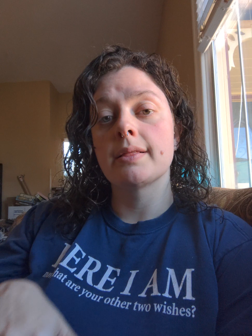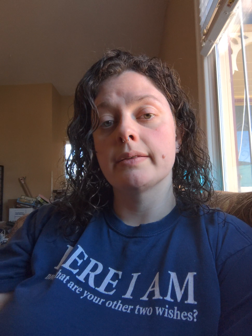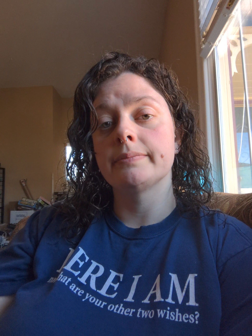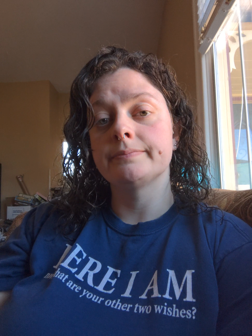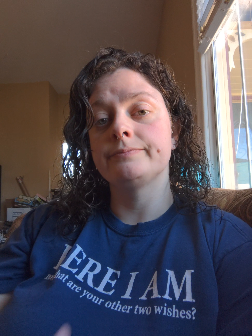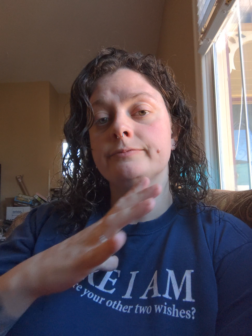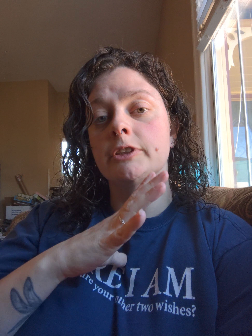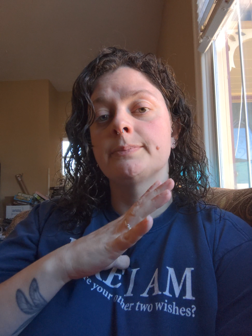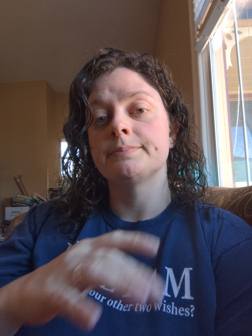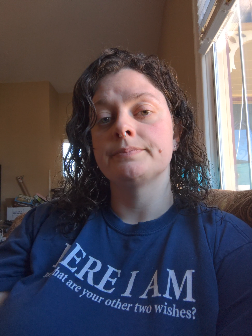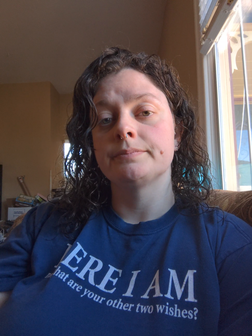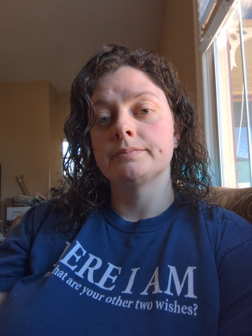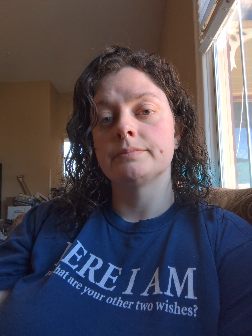fine